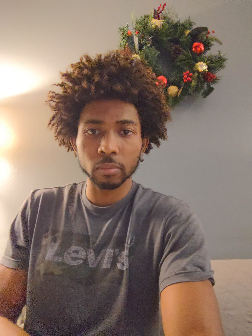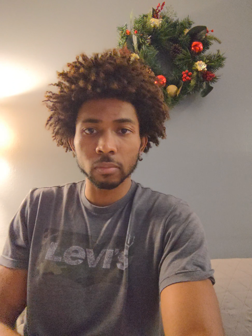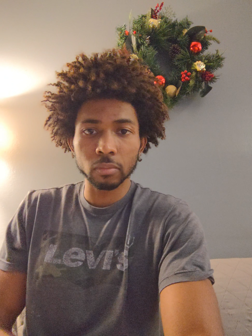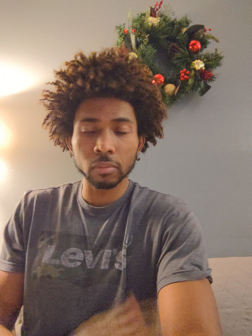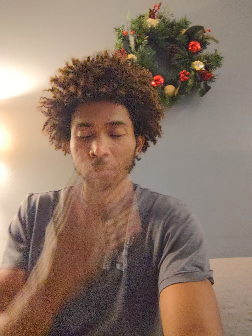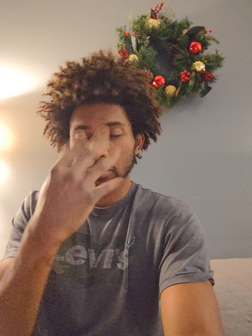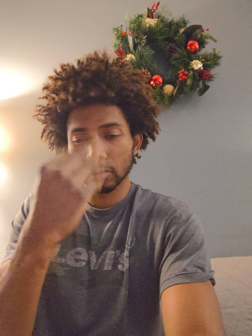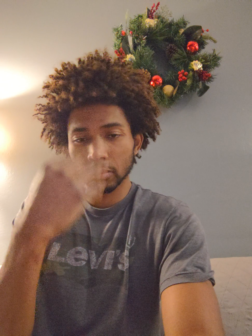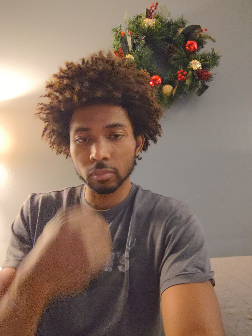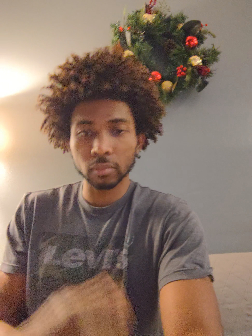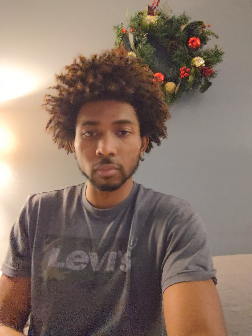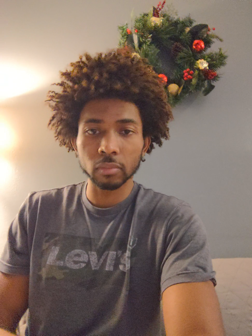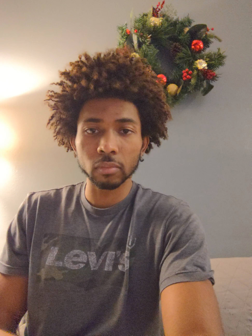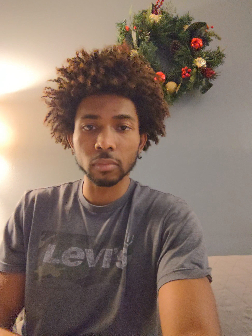sleepy